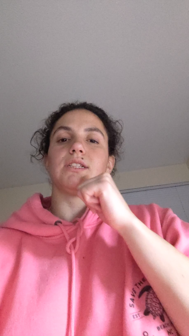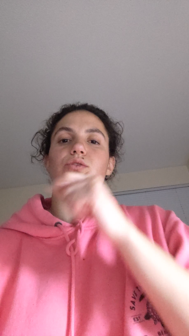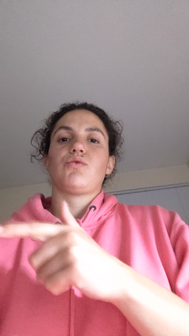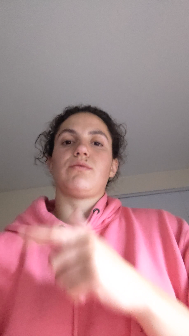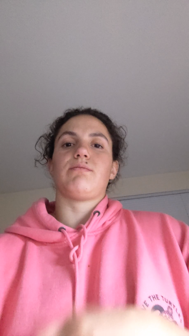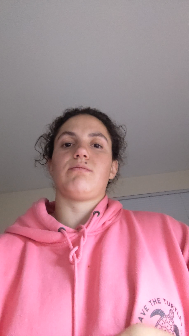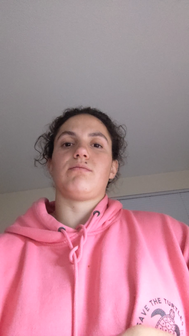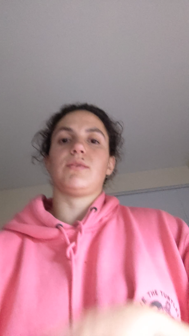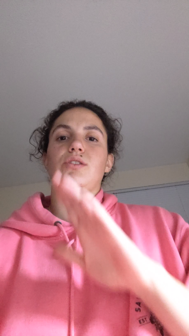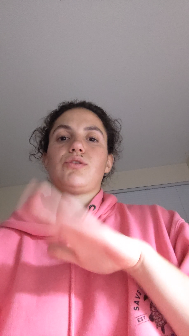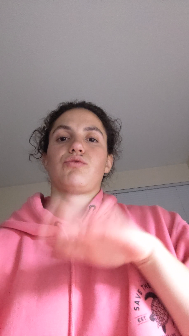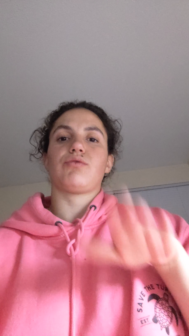children